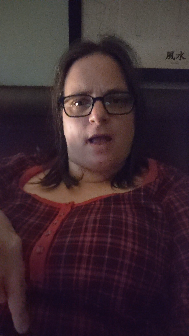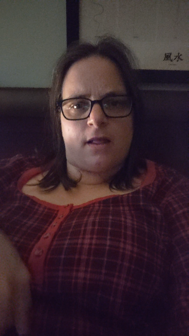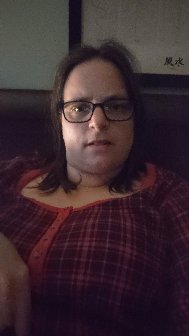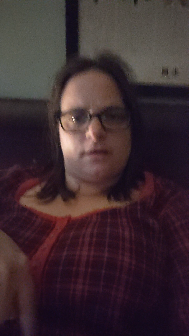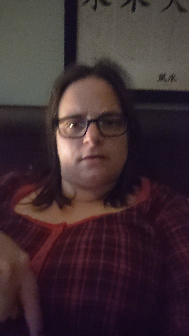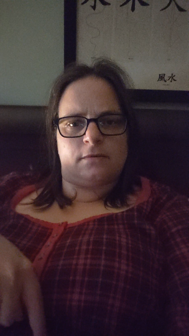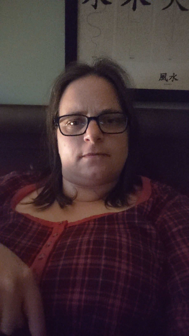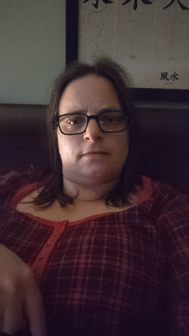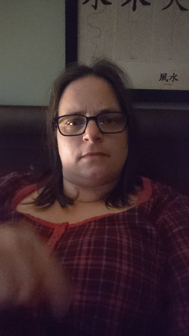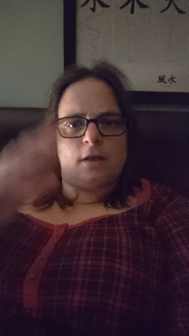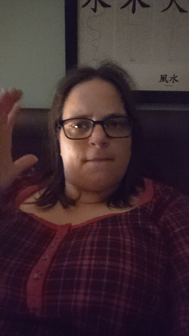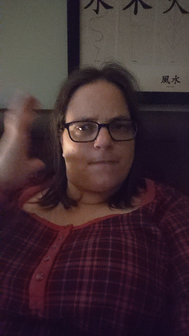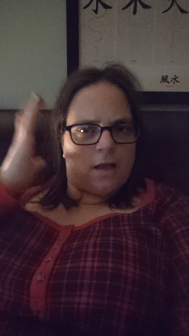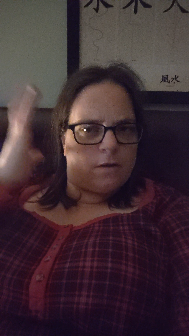pillow